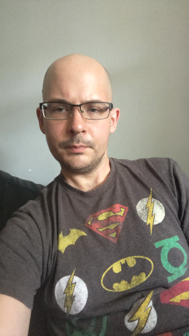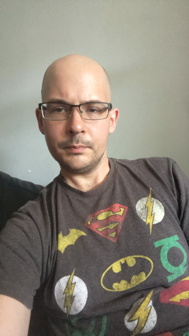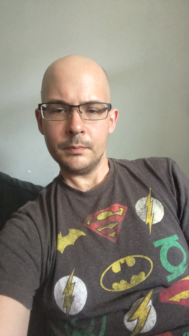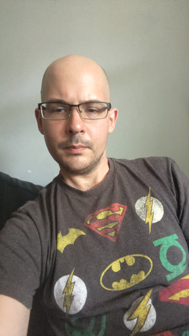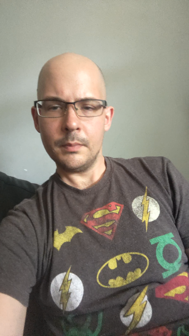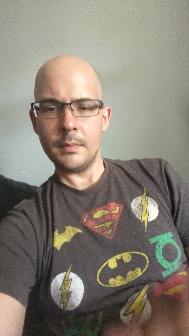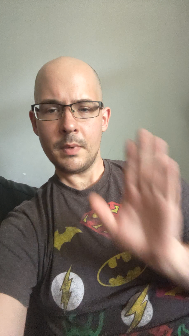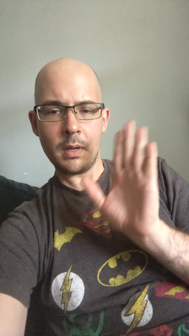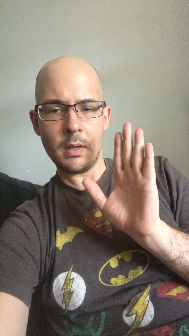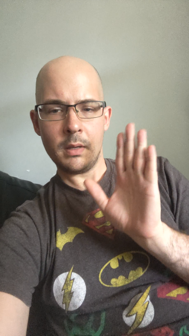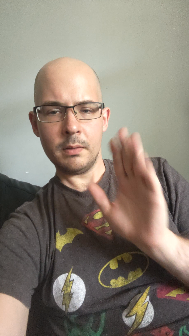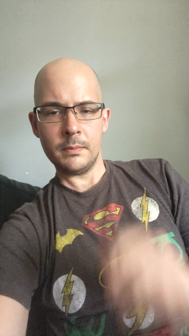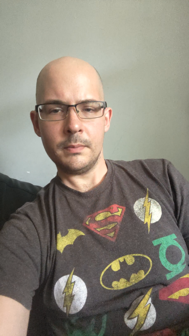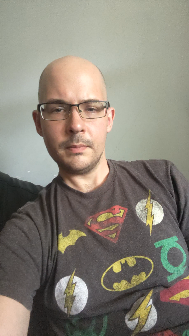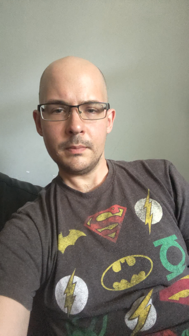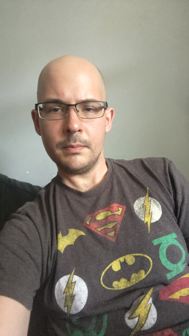hi